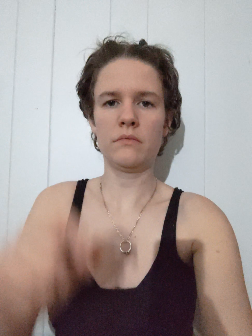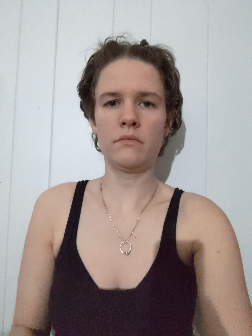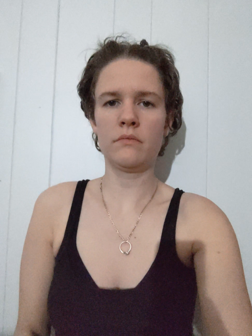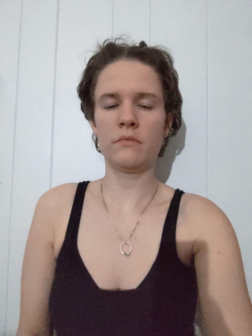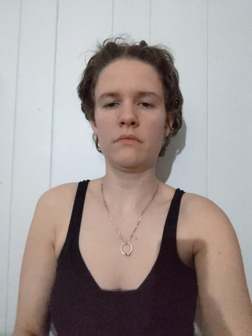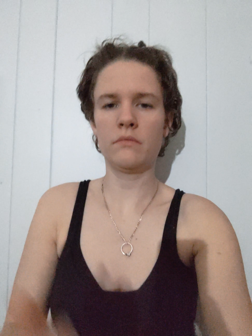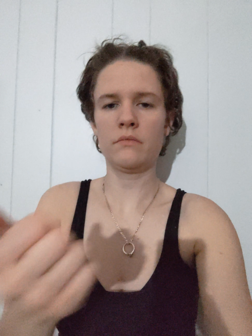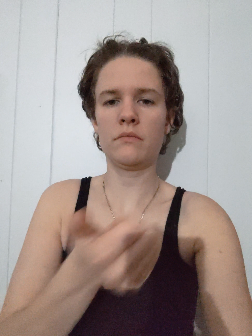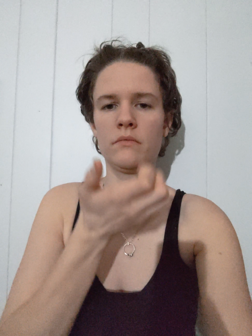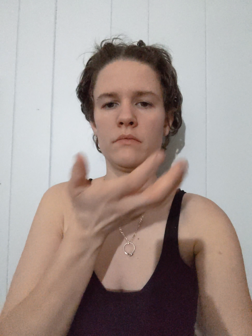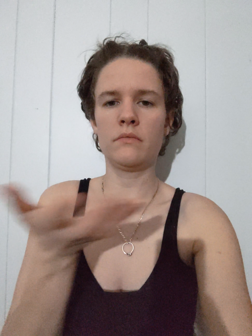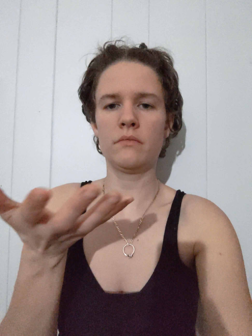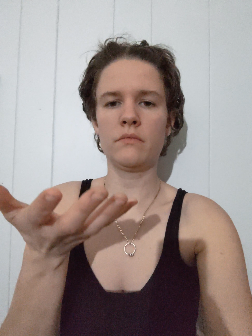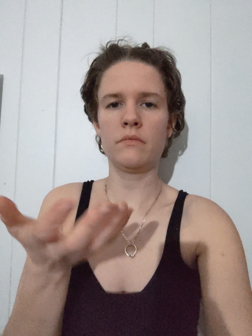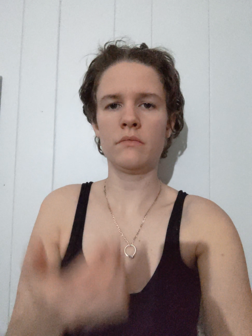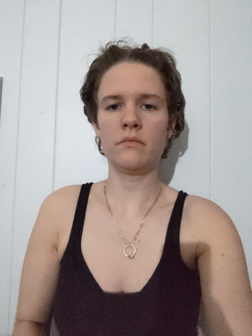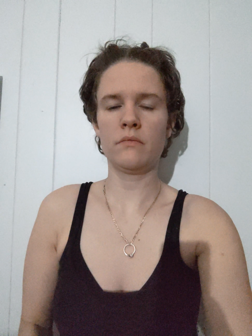every